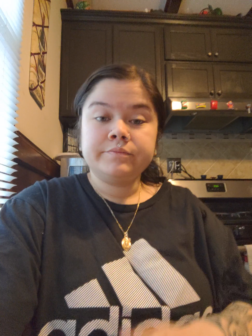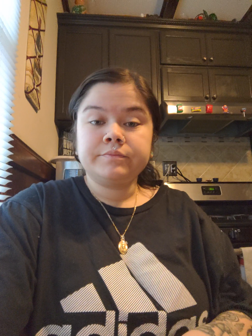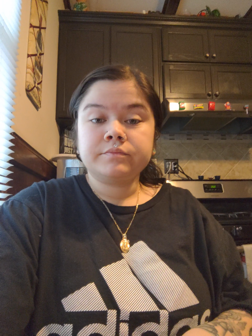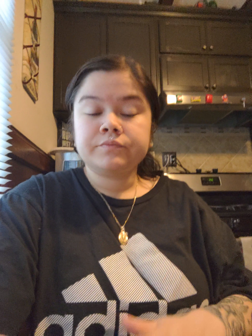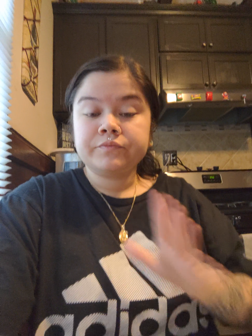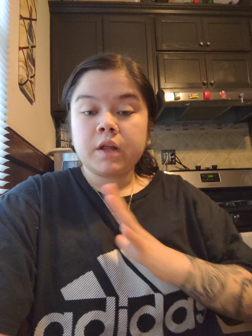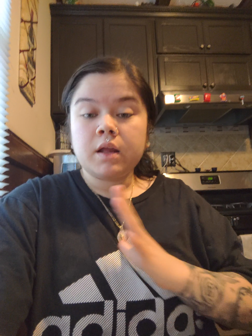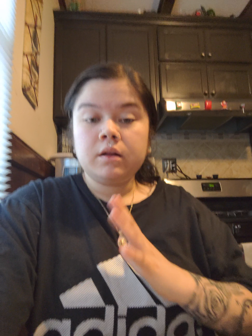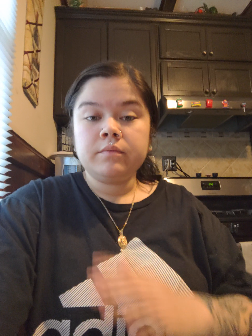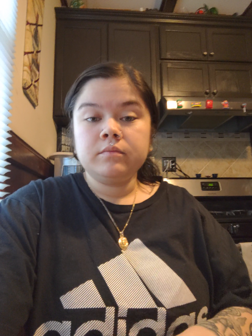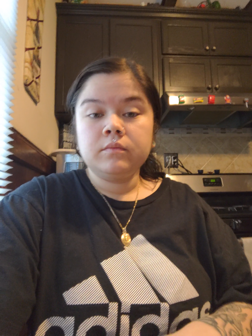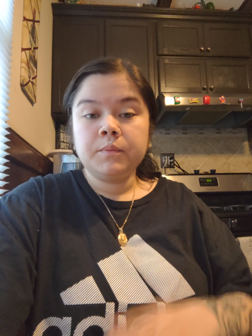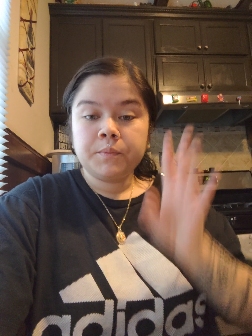fine